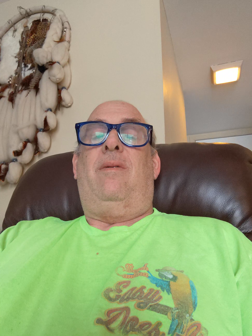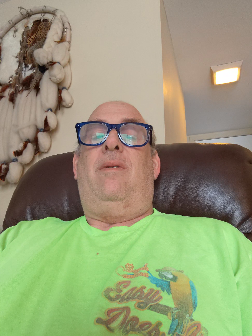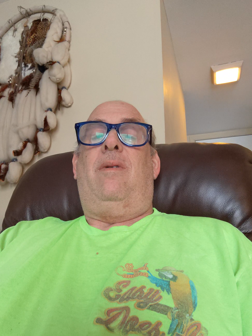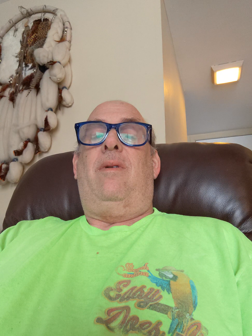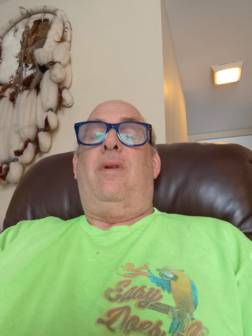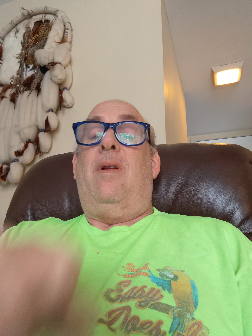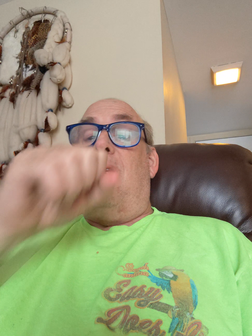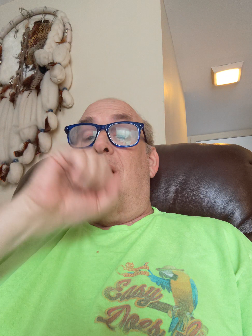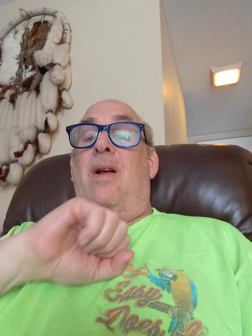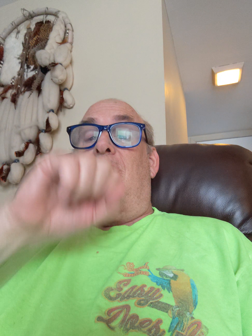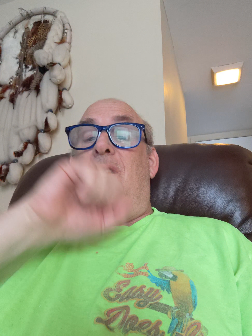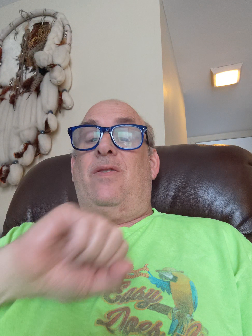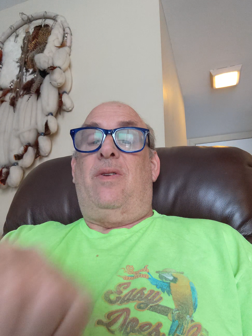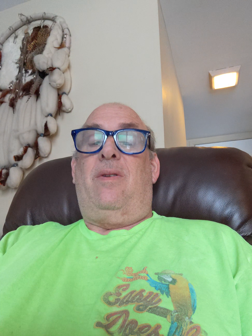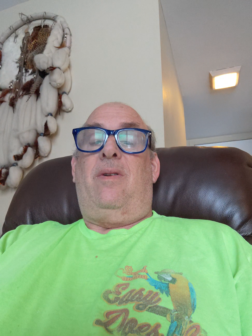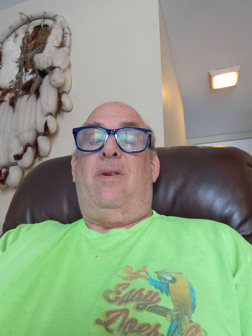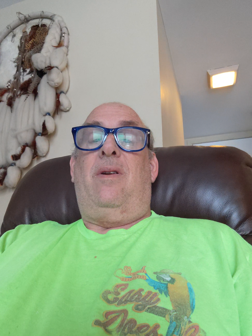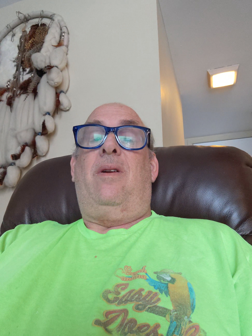ice cream